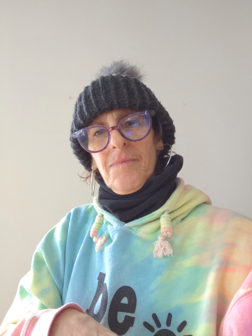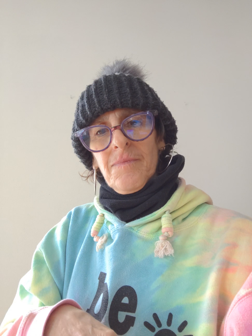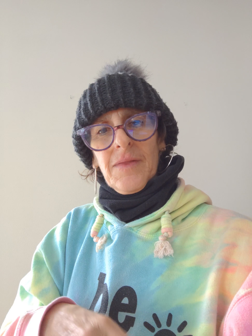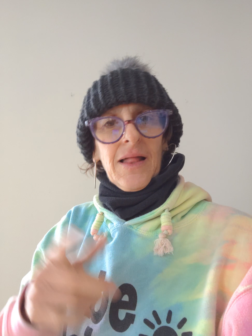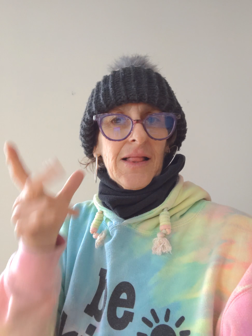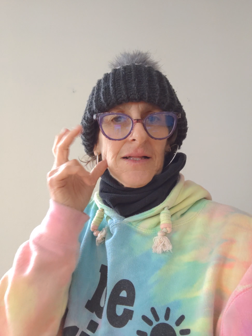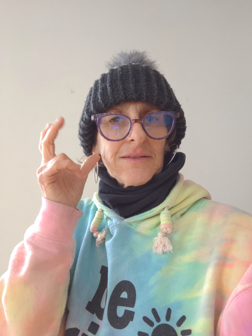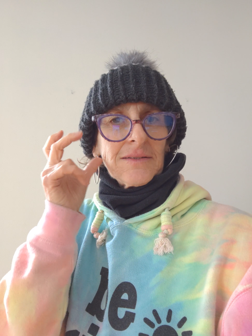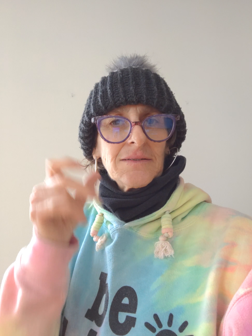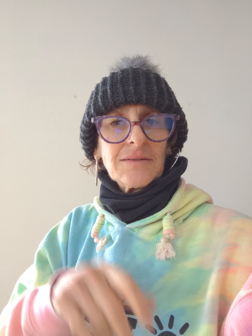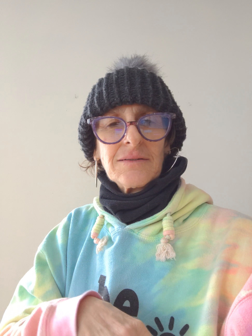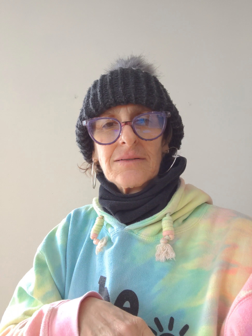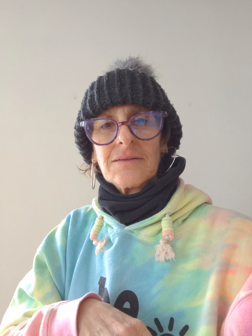listen